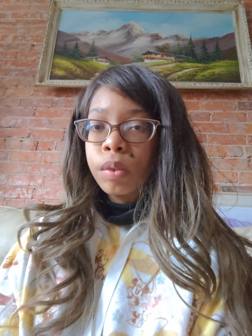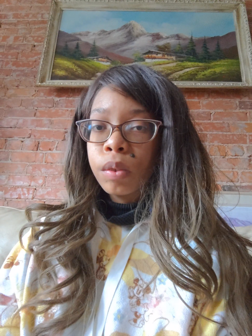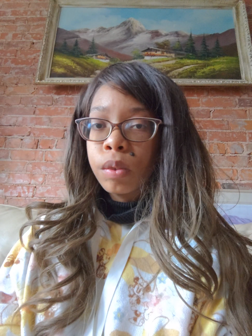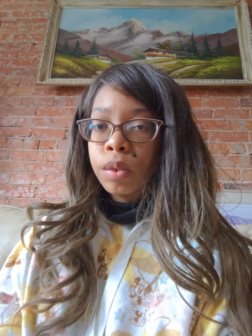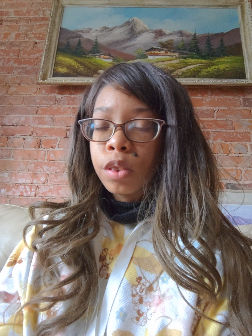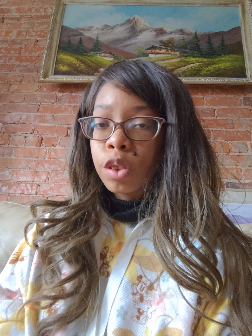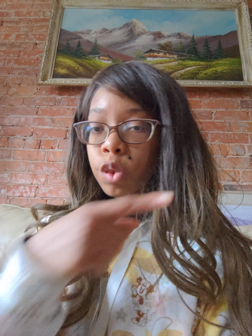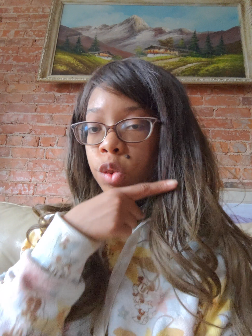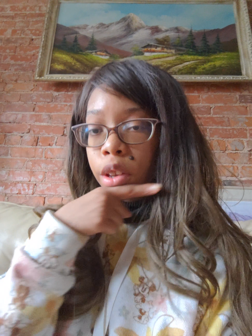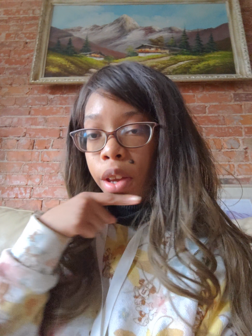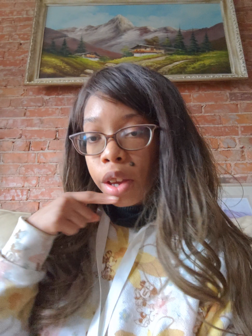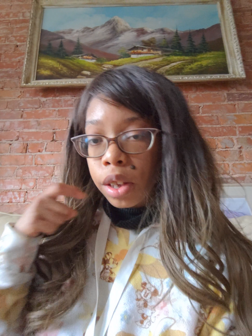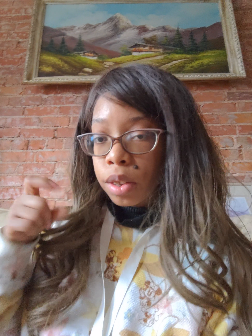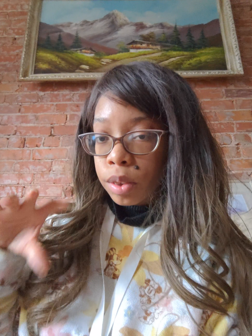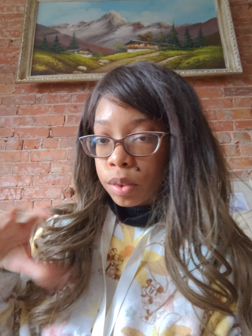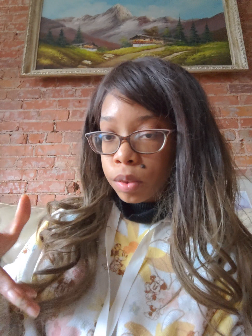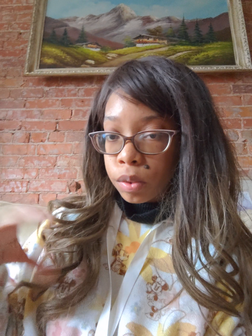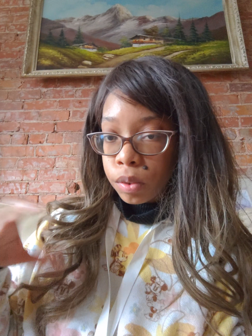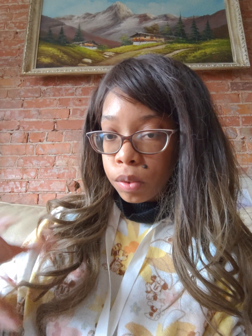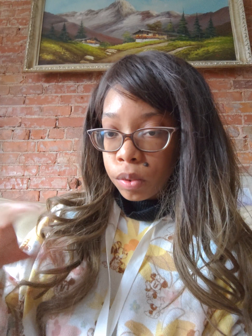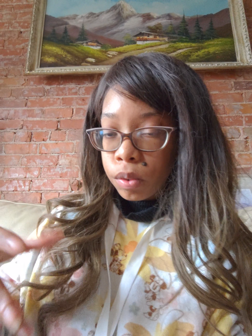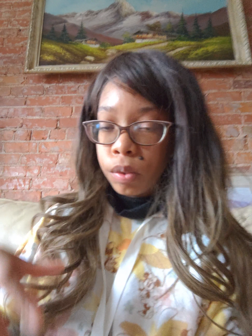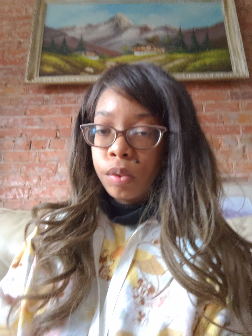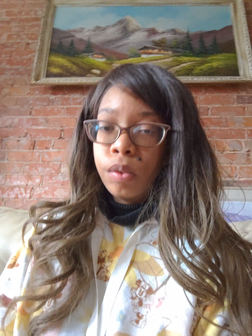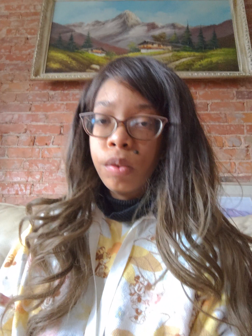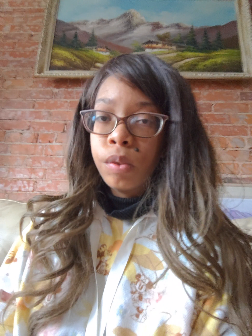dryer